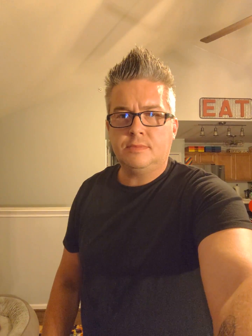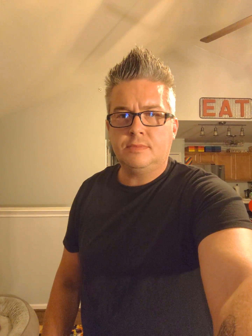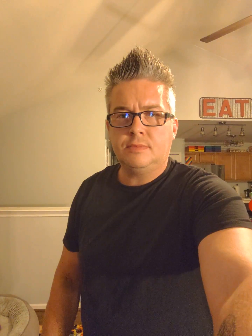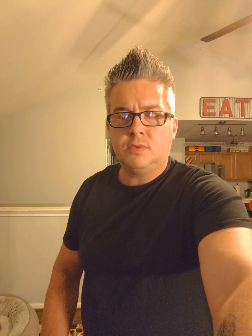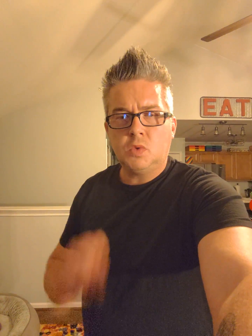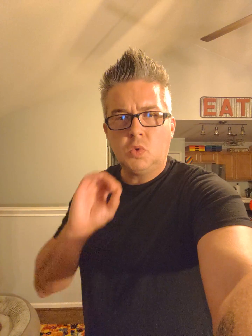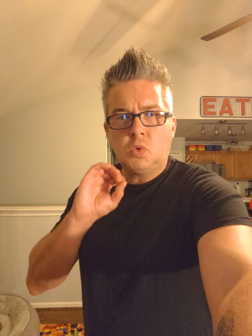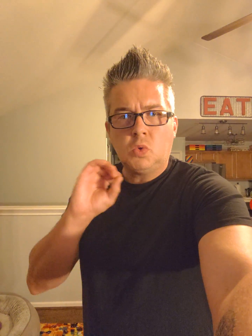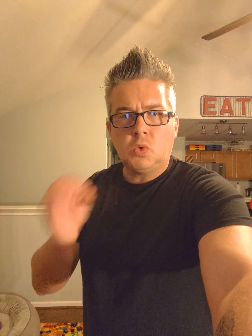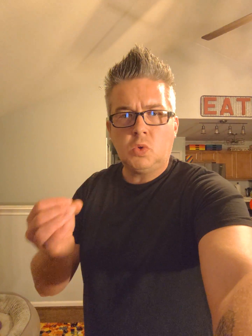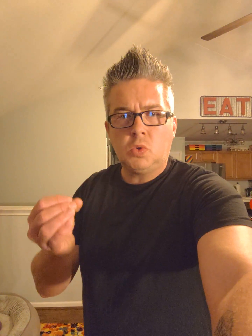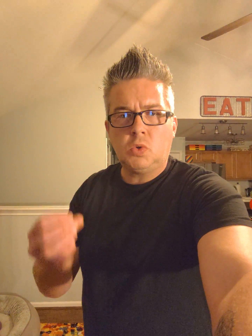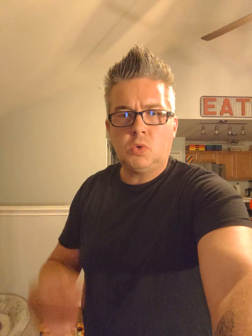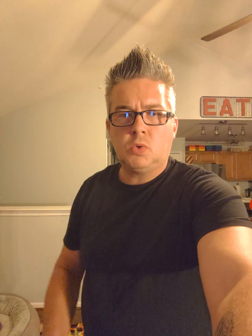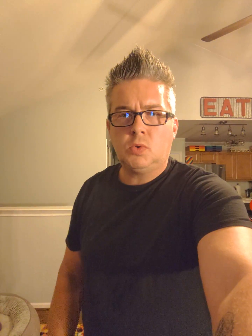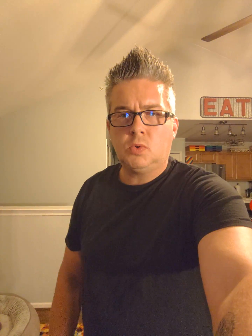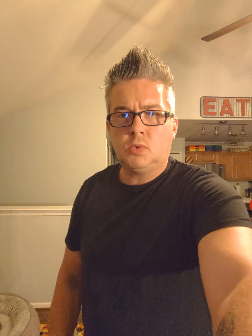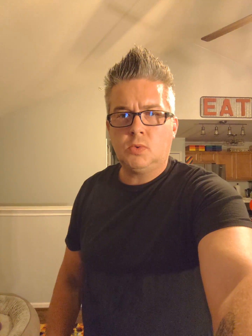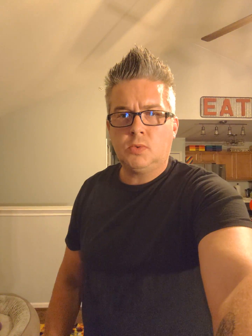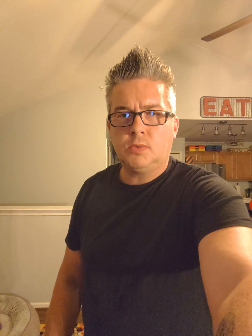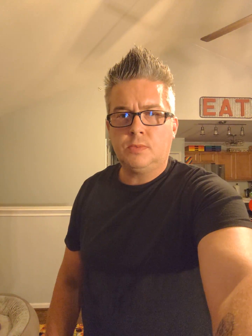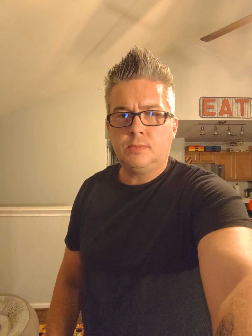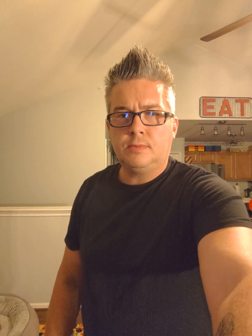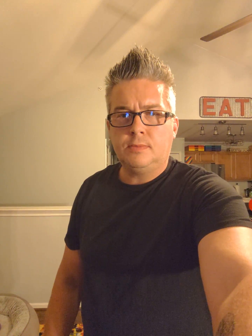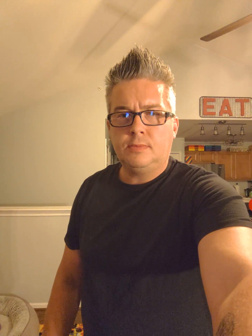none